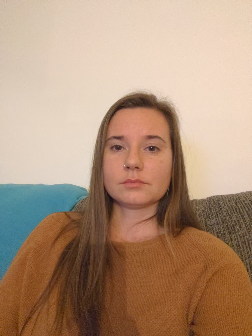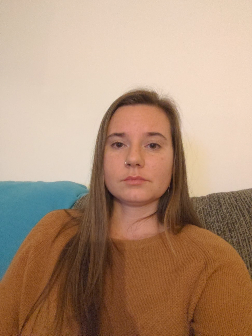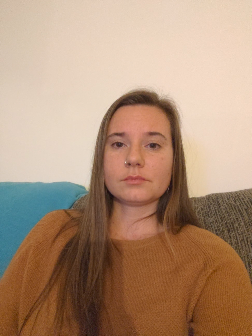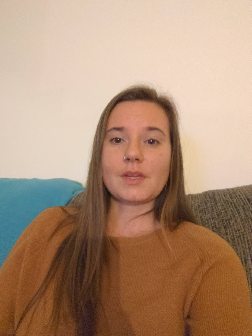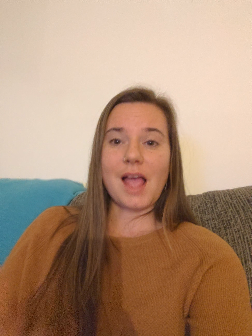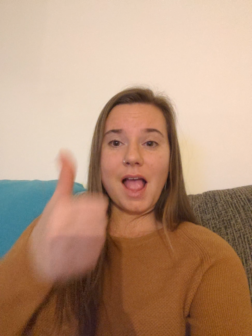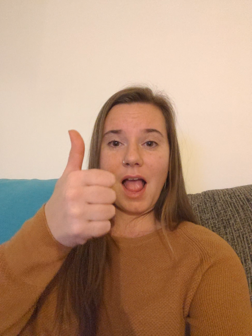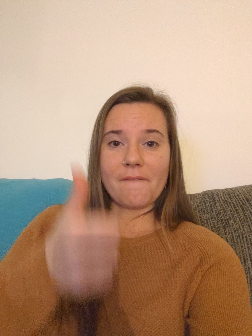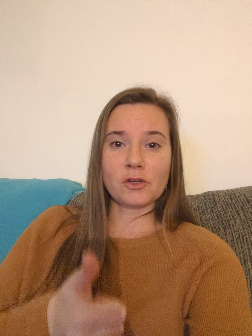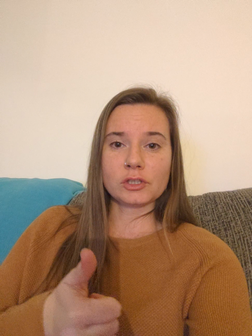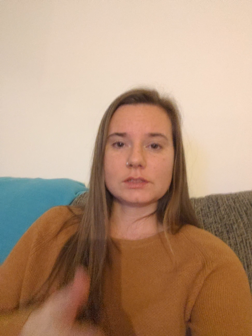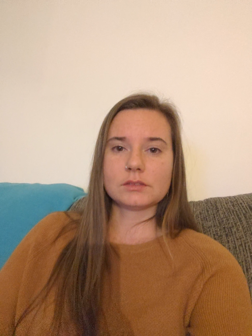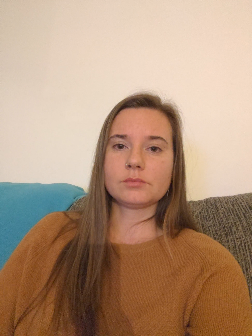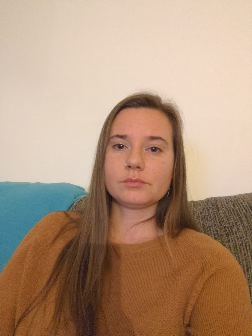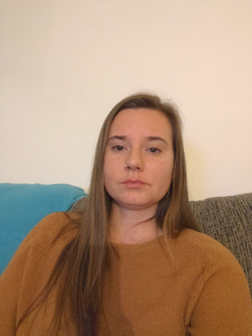every